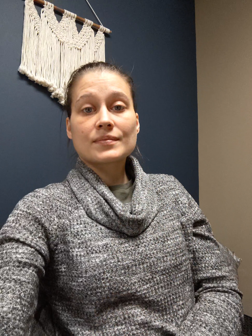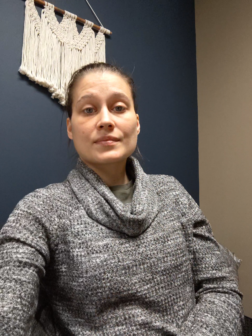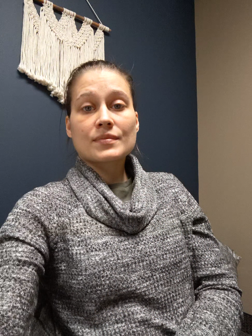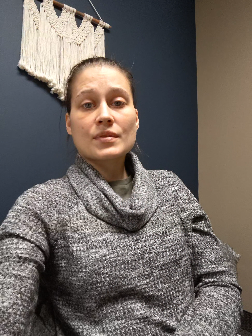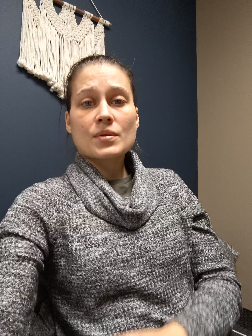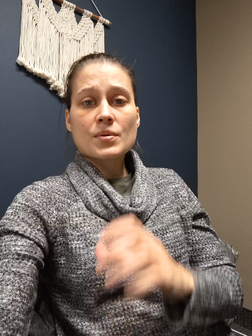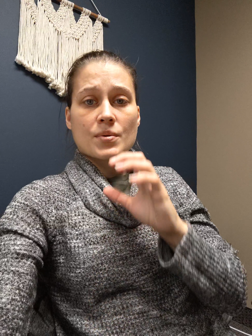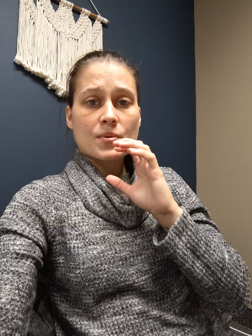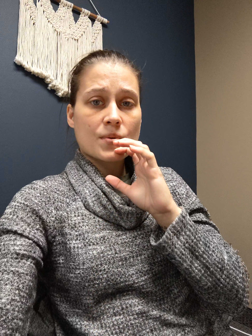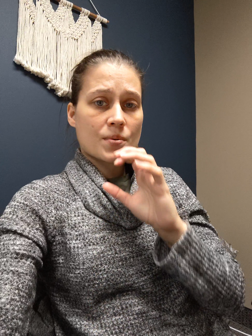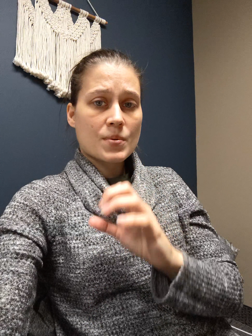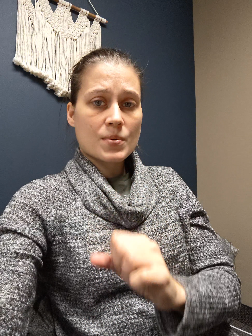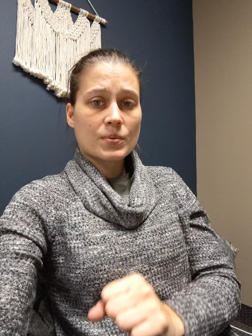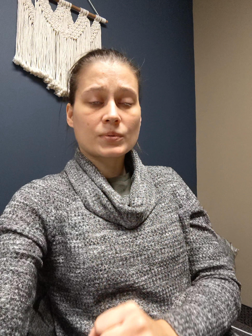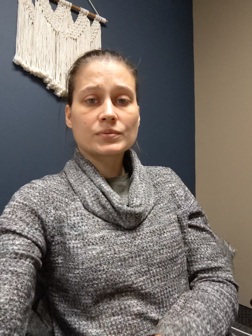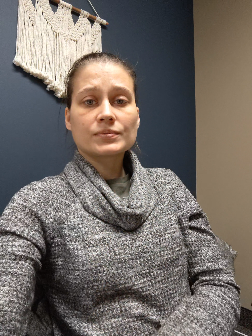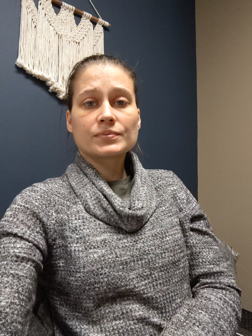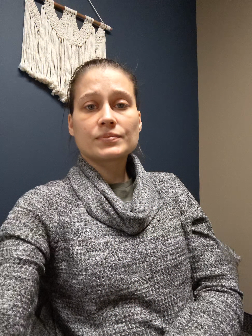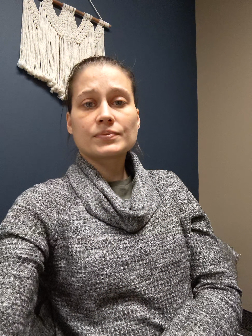old